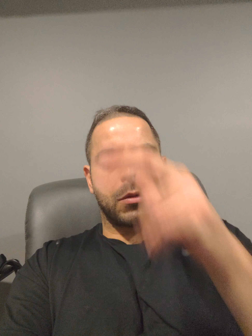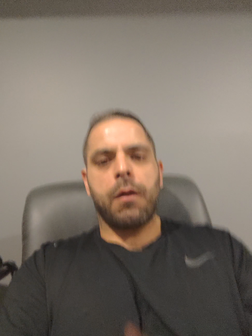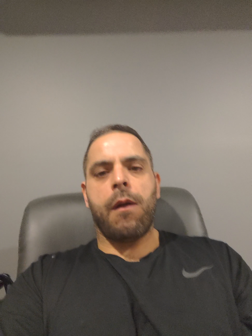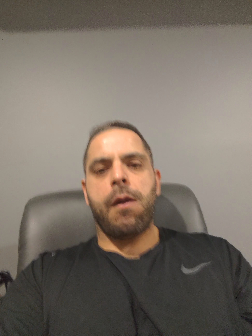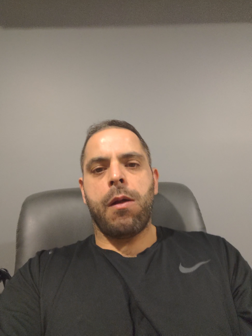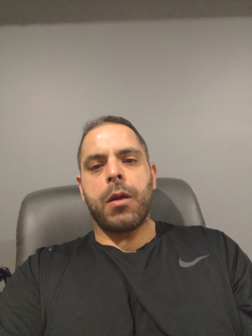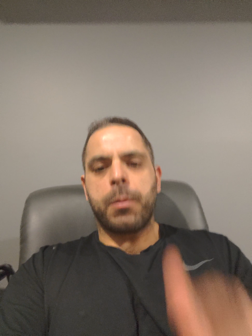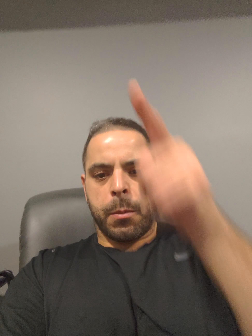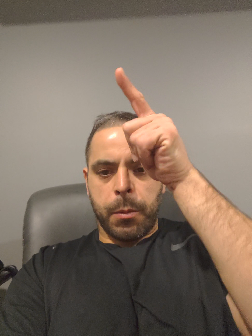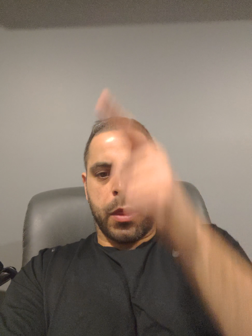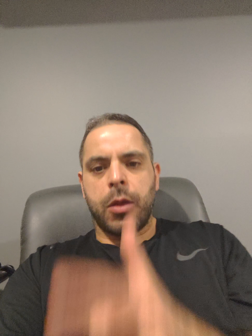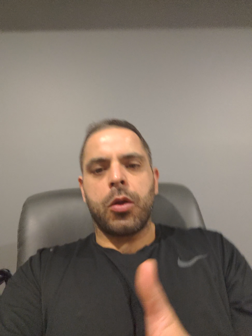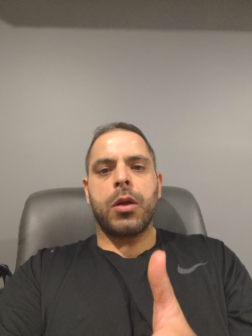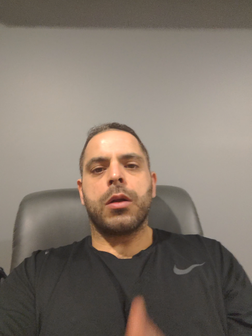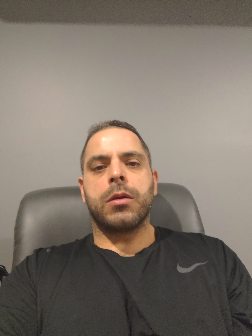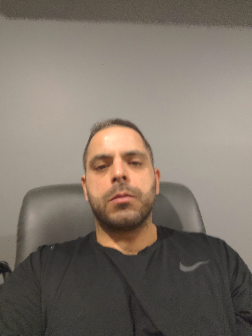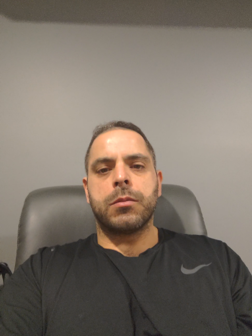brother